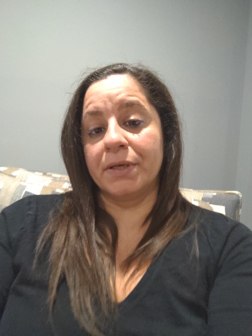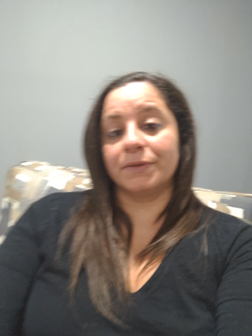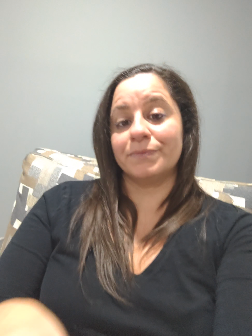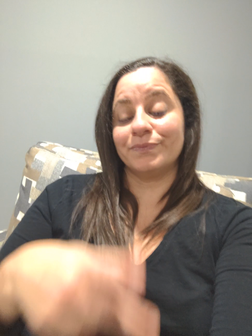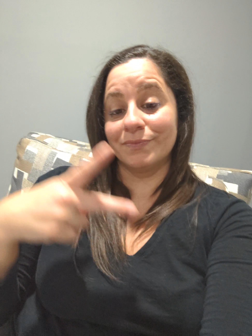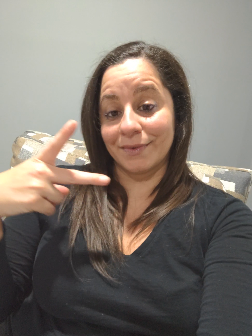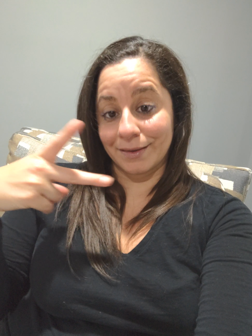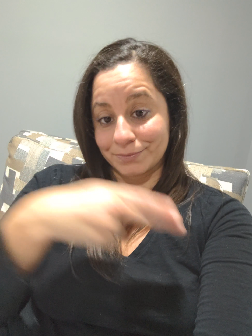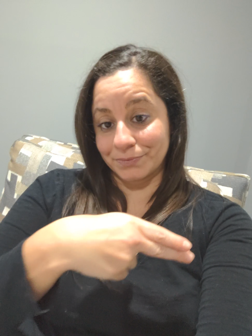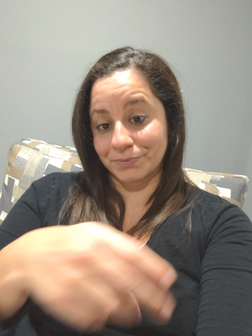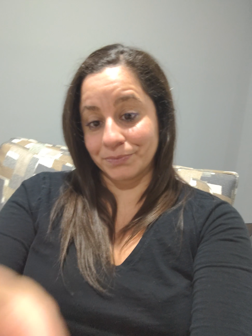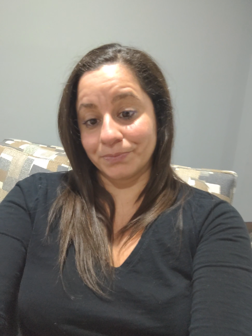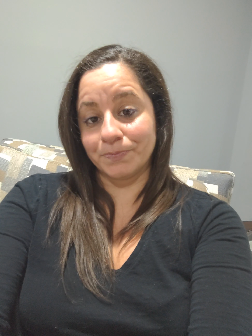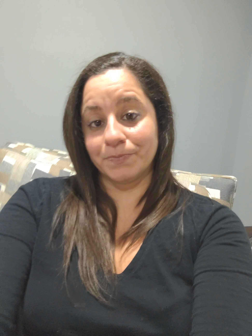cut